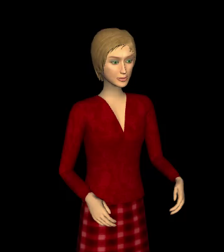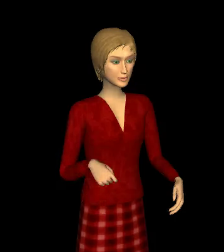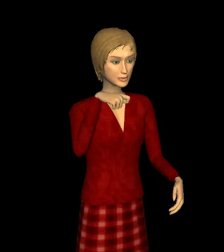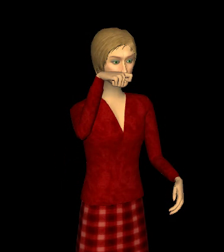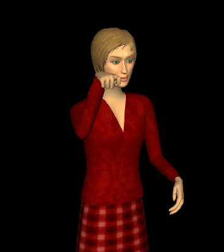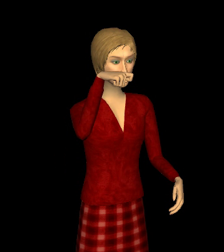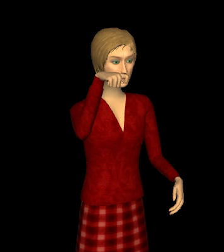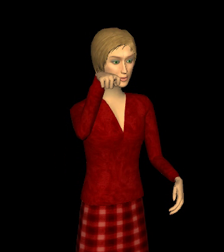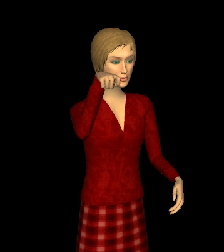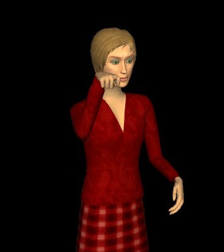رئيس